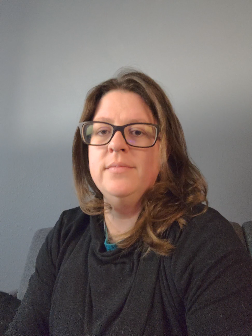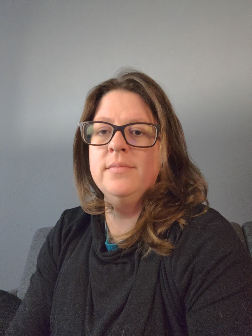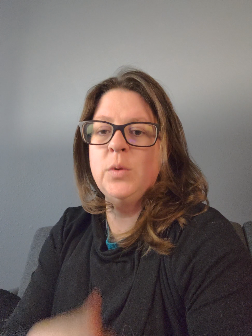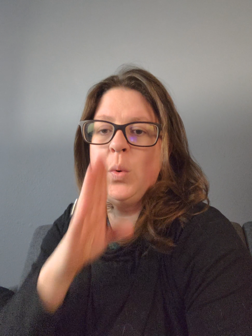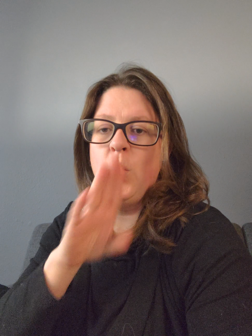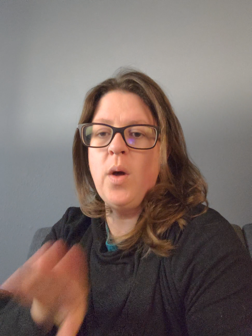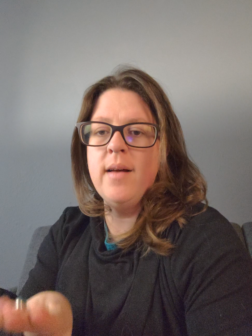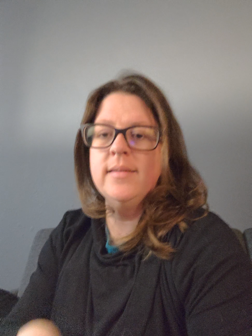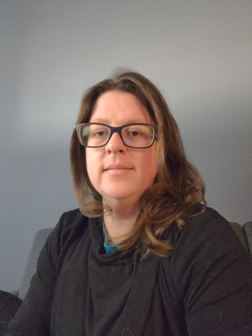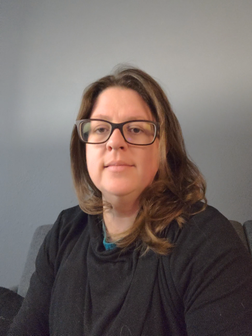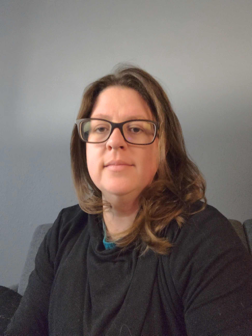quiet